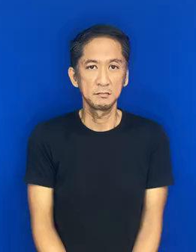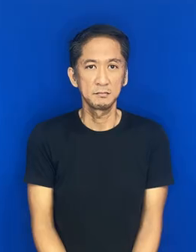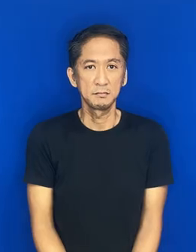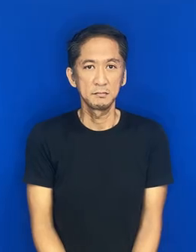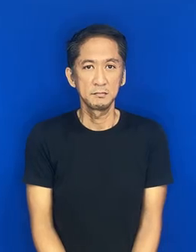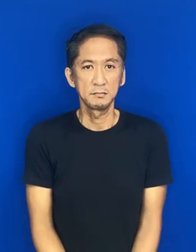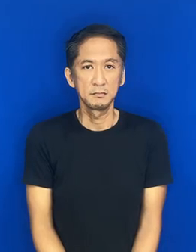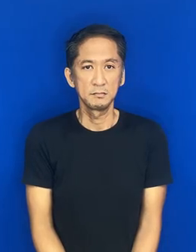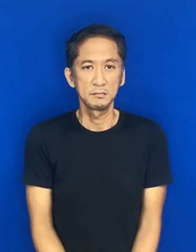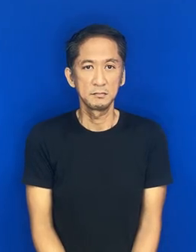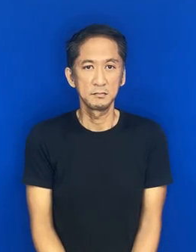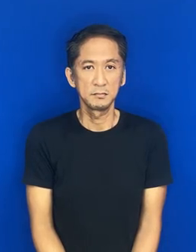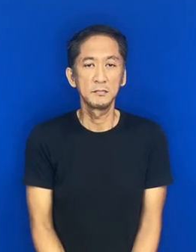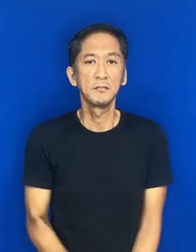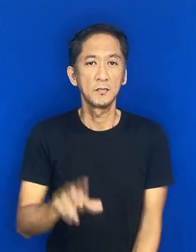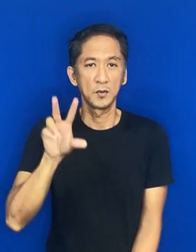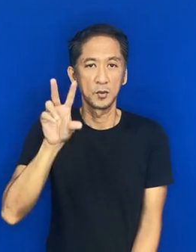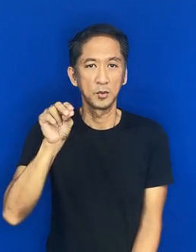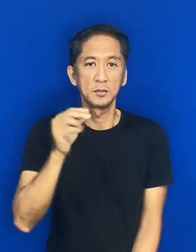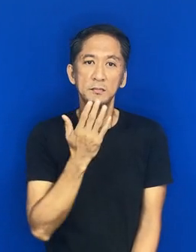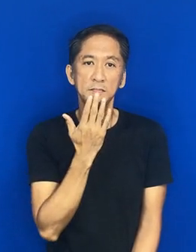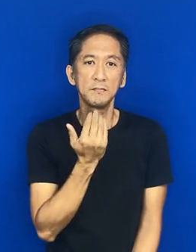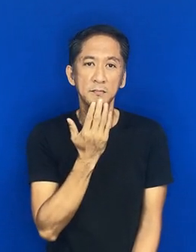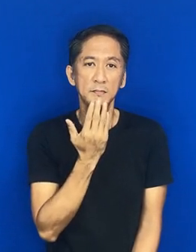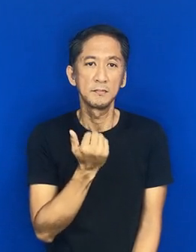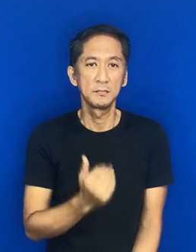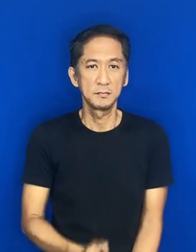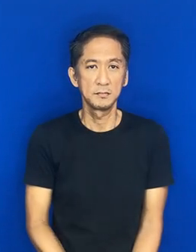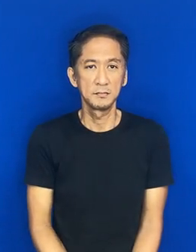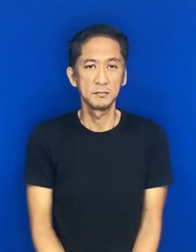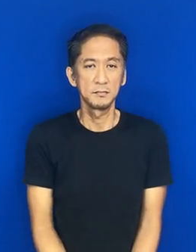no sugar